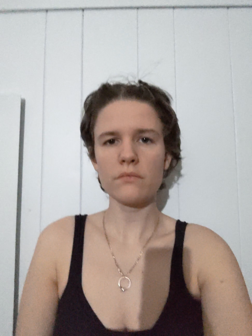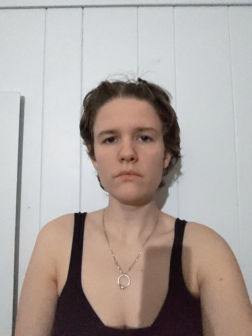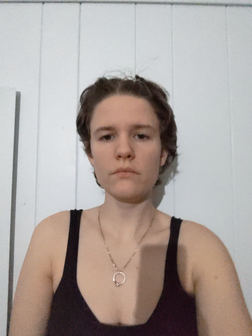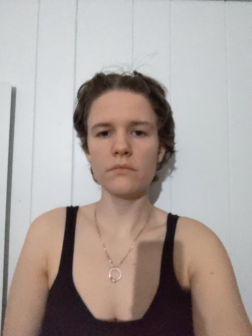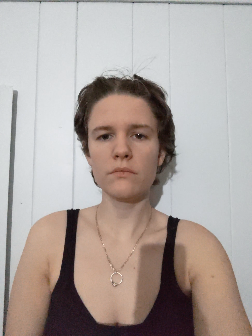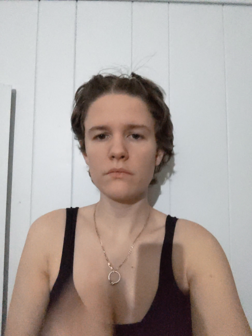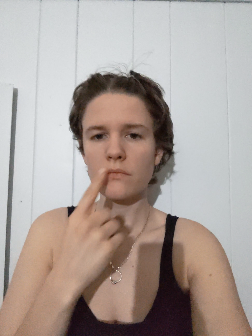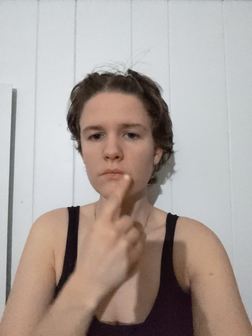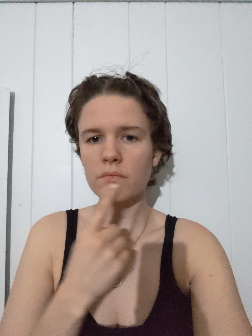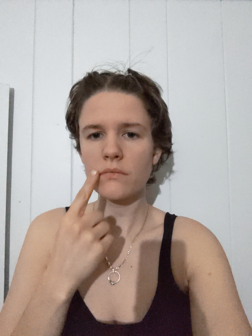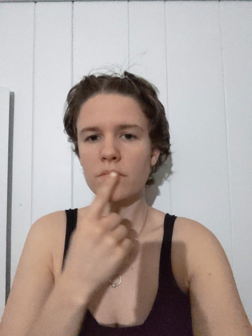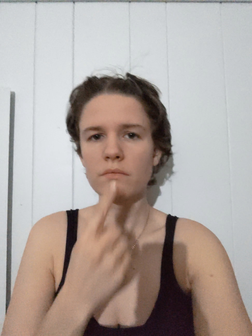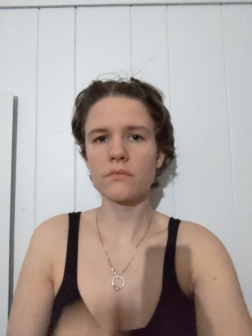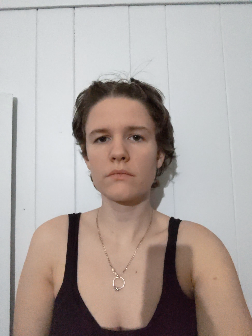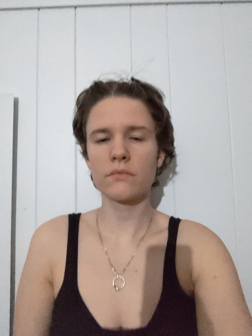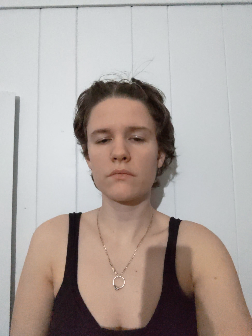lips